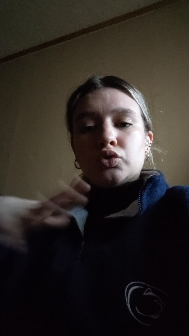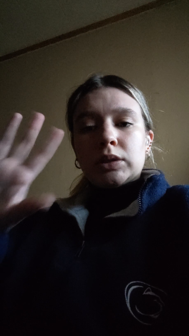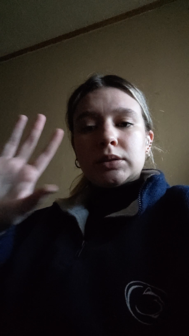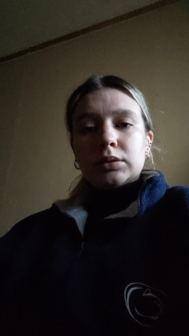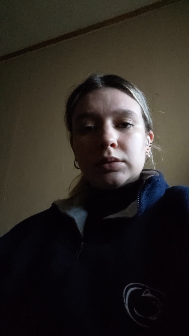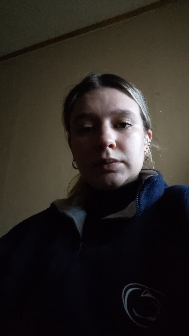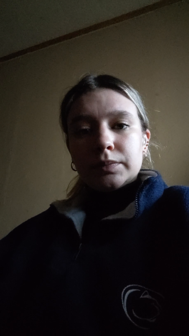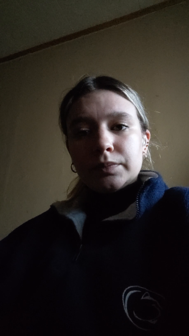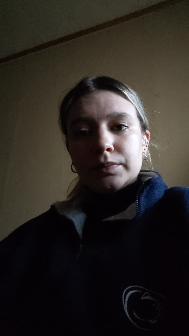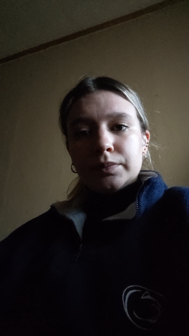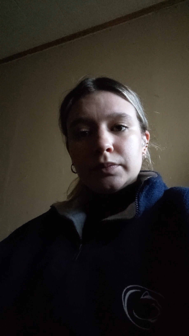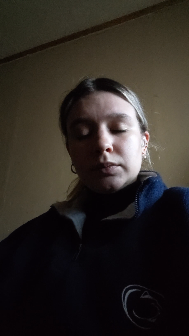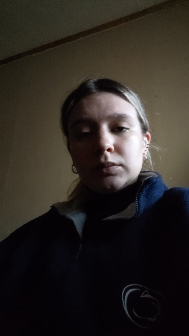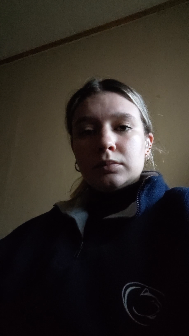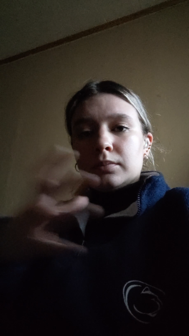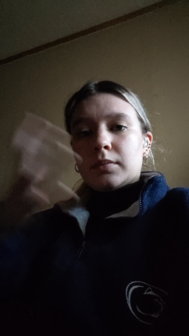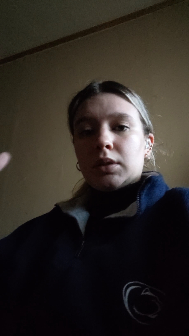much